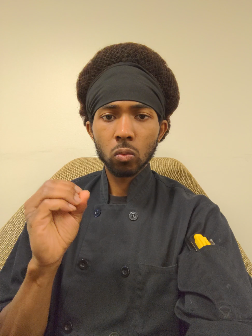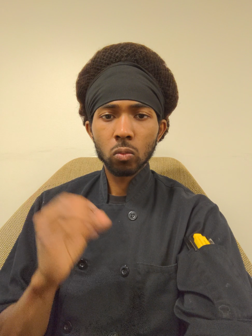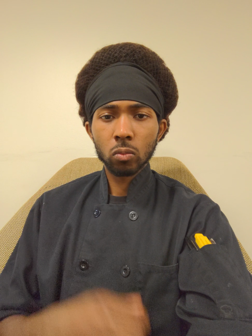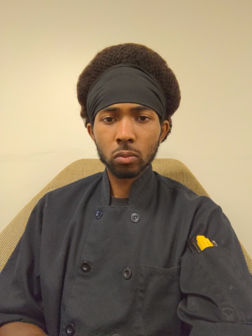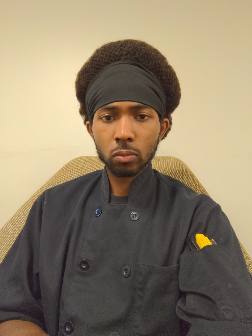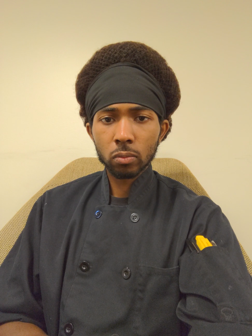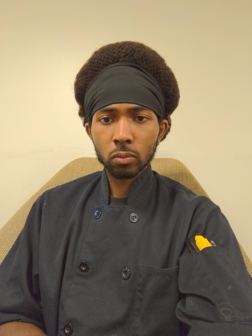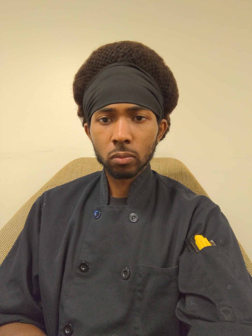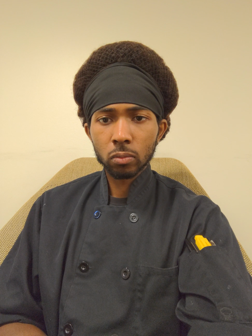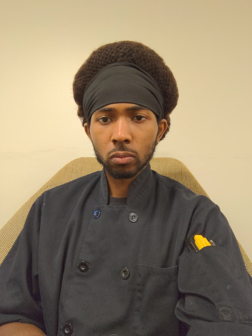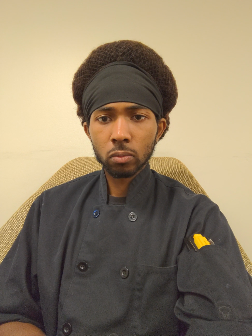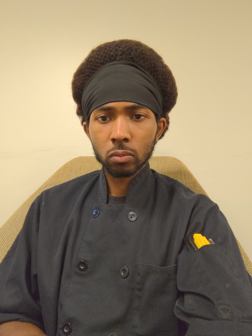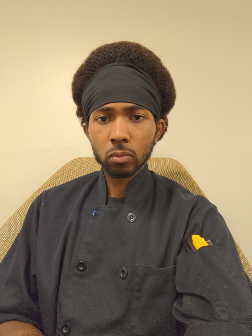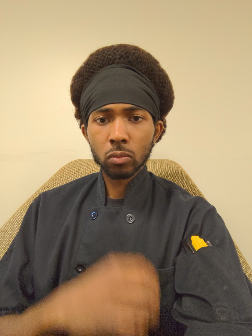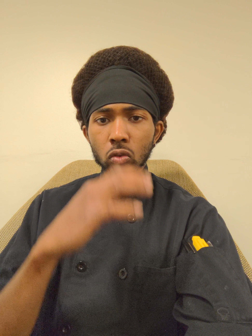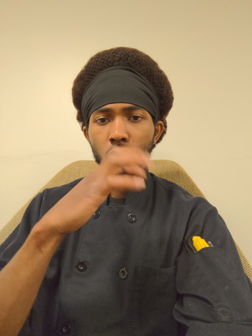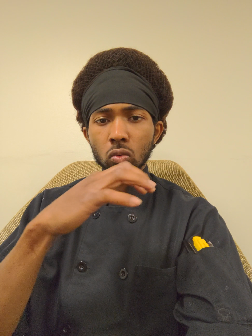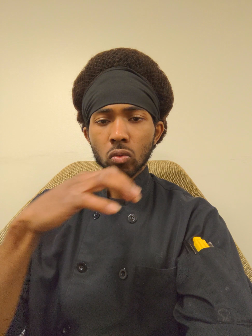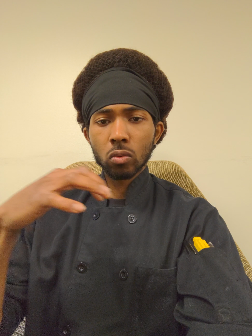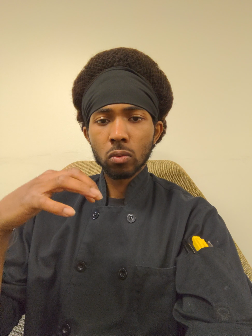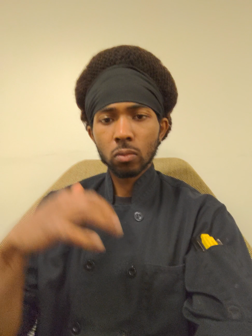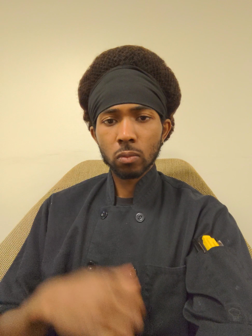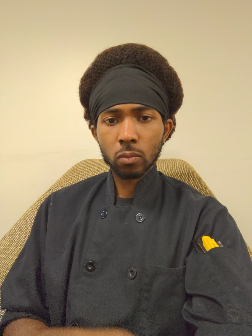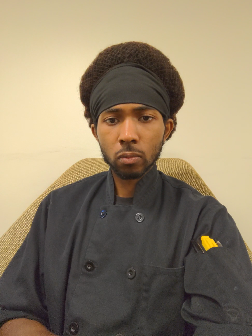grapes